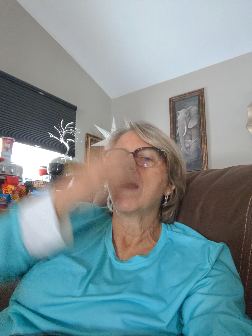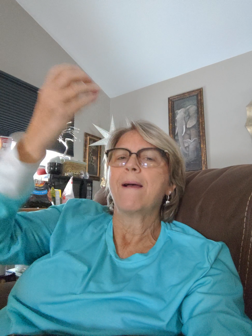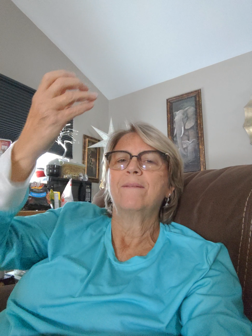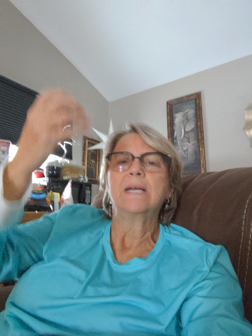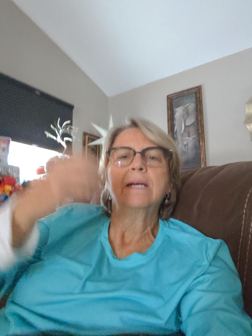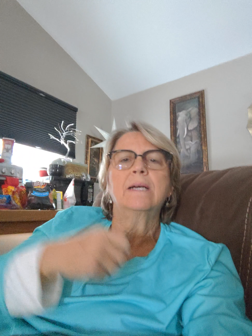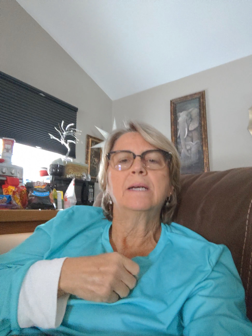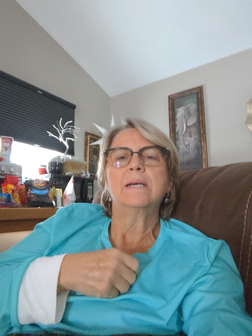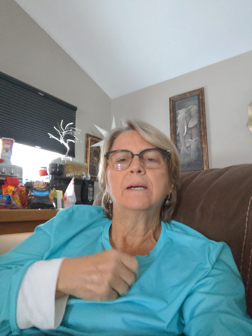giraffe